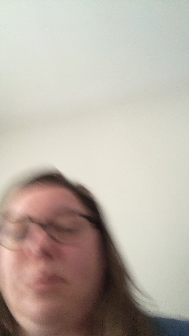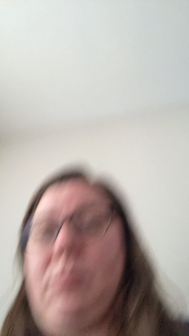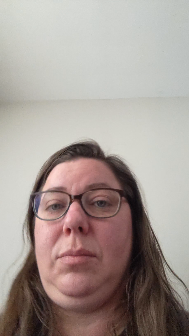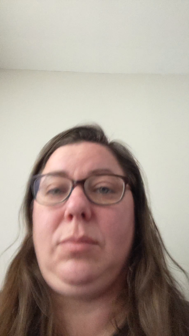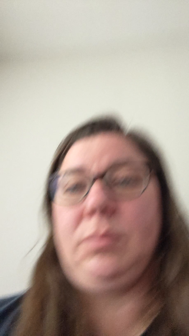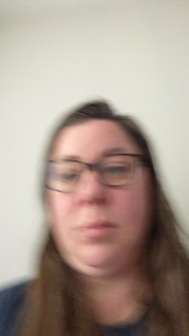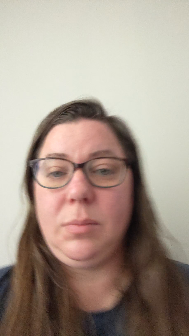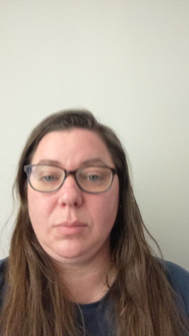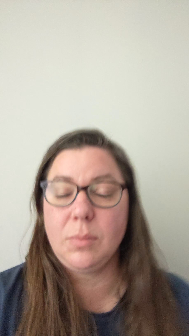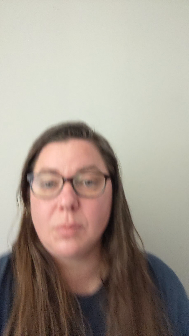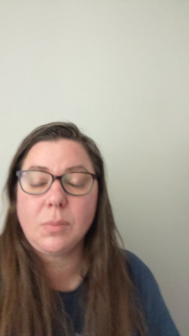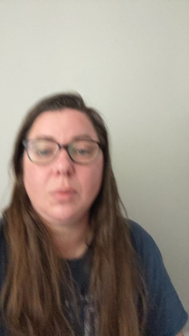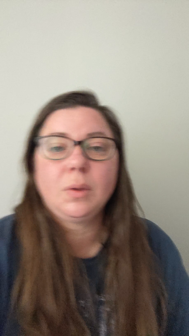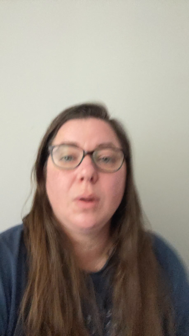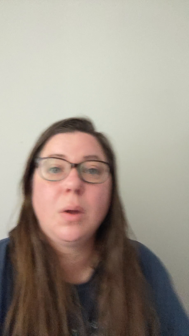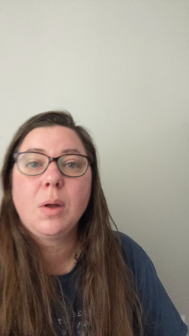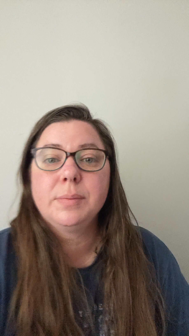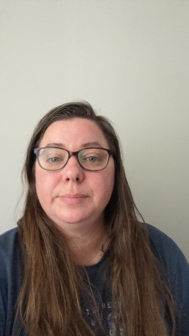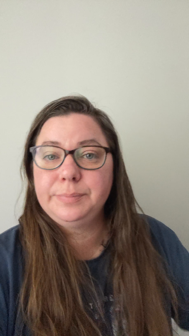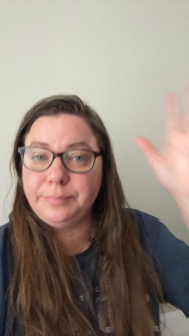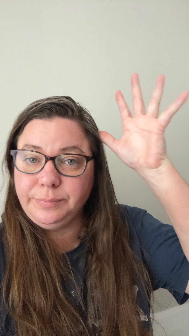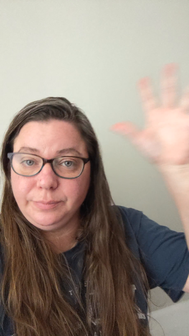deer